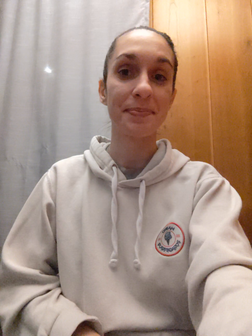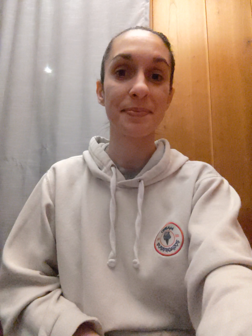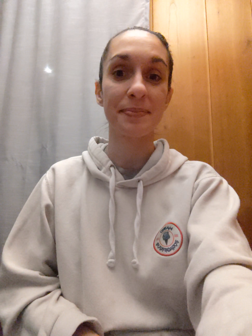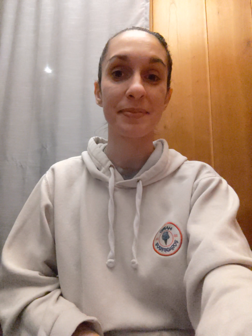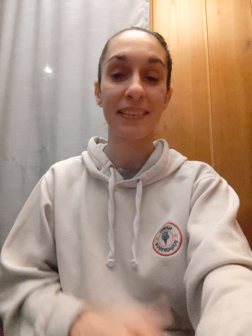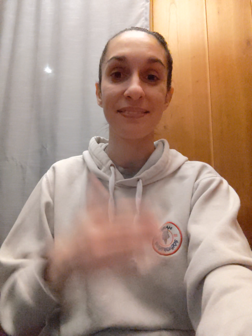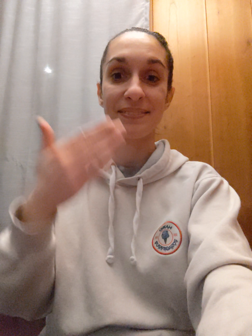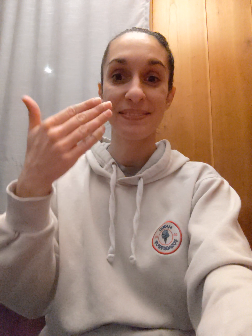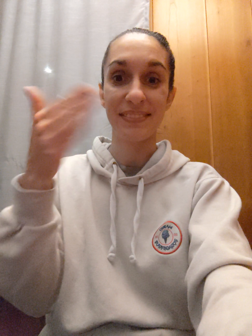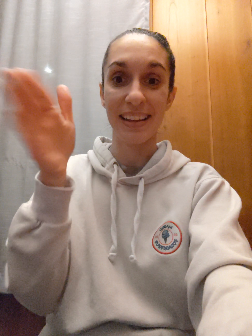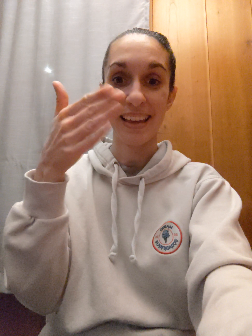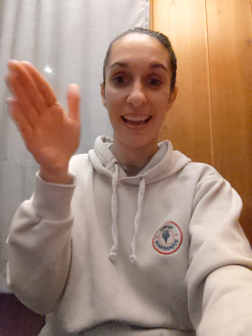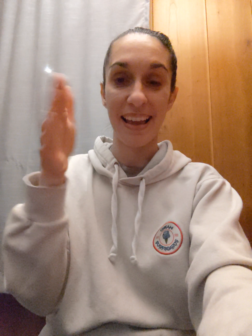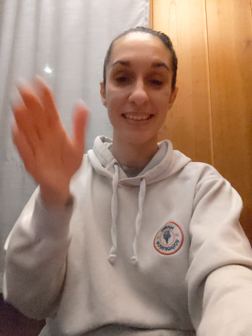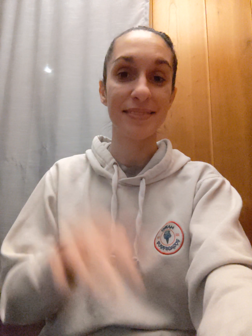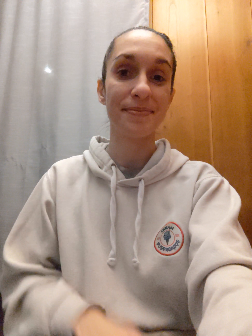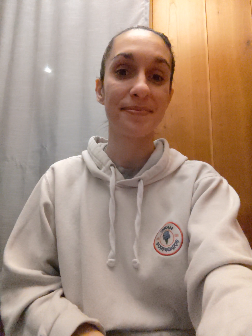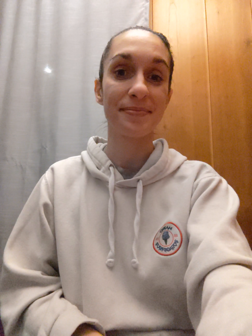flag